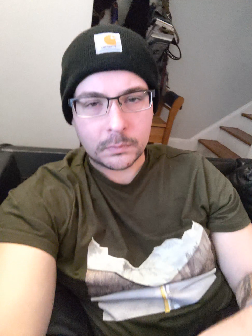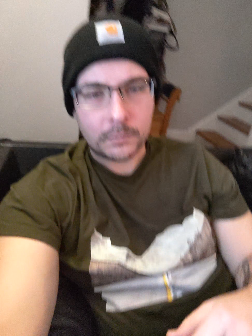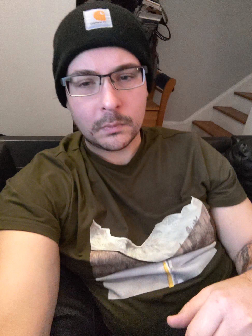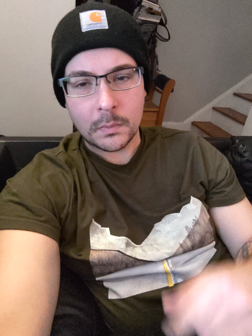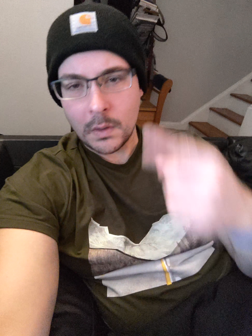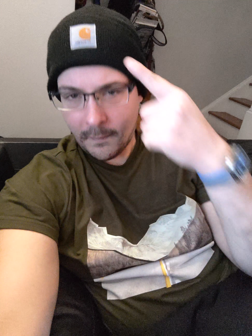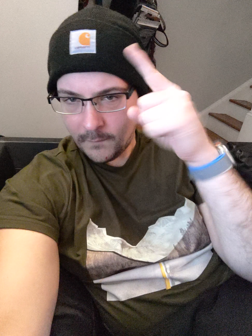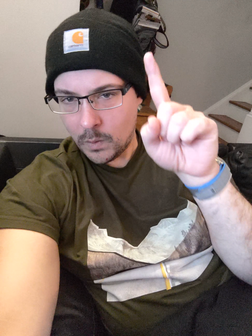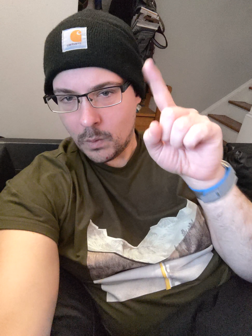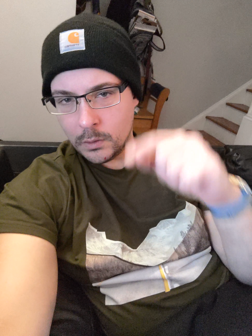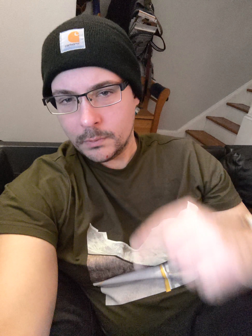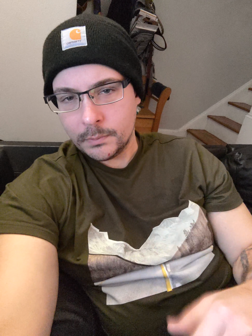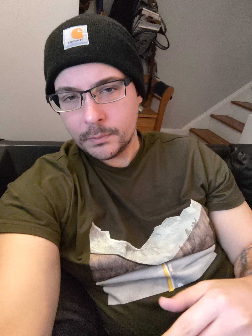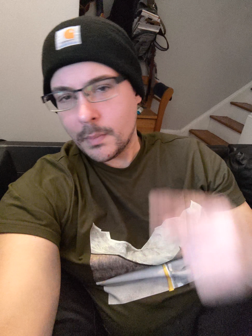for